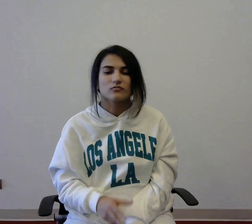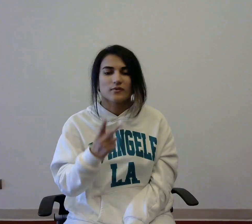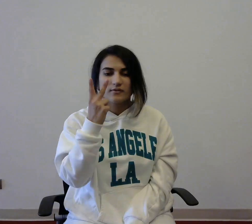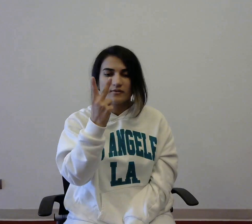ıkı